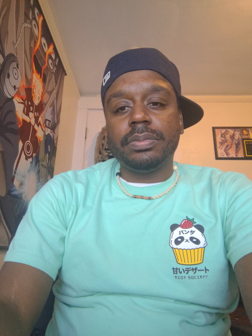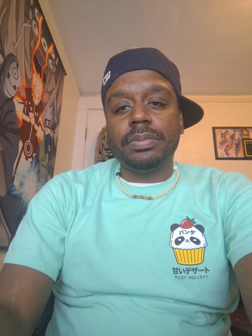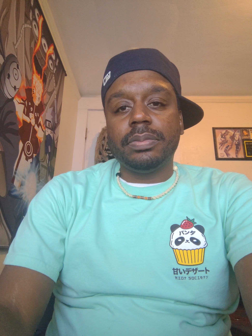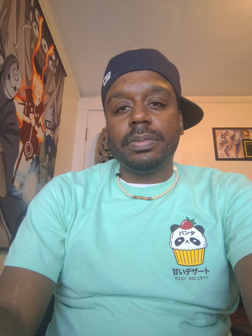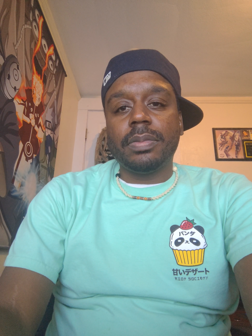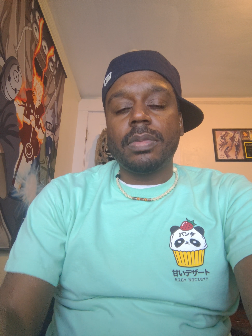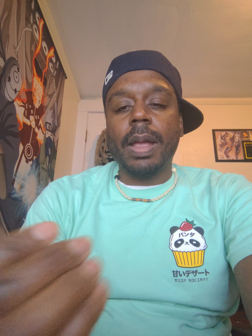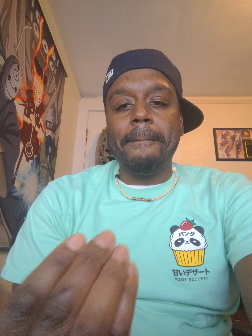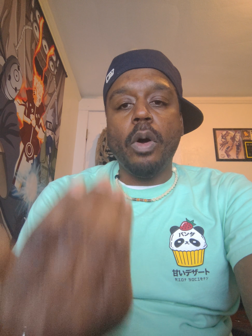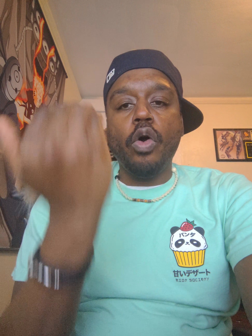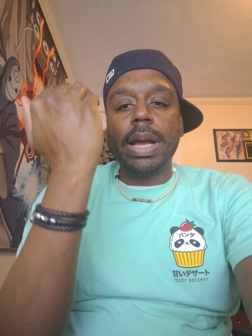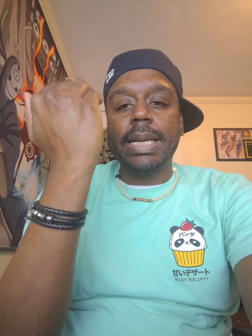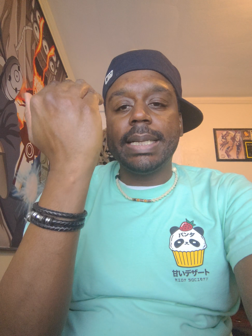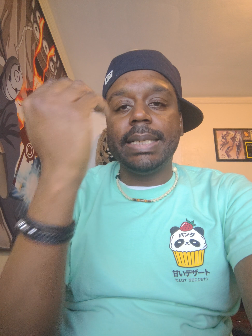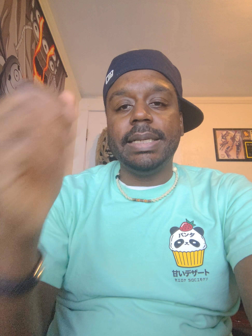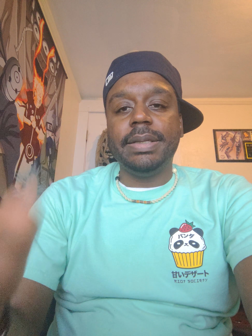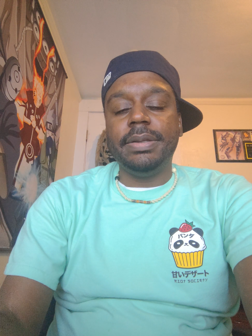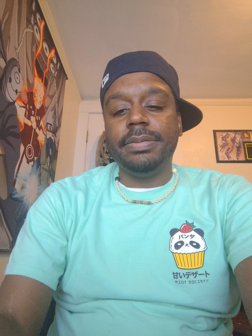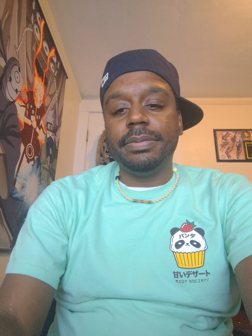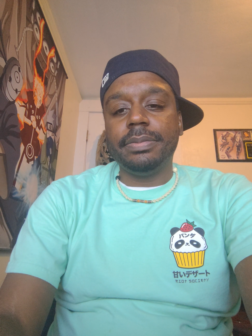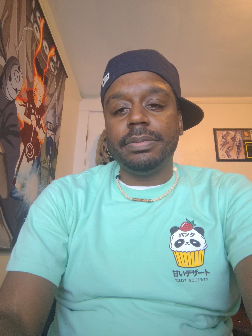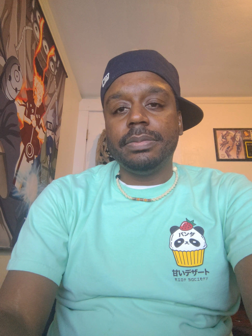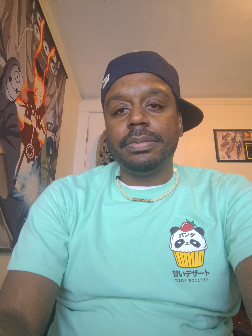morning